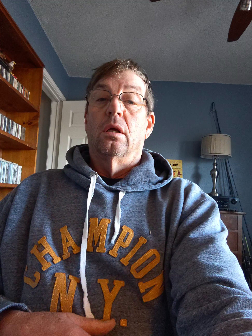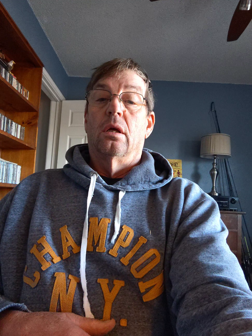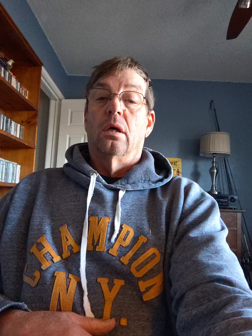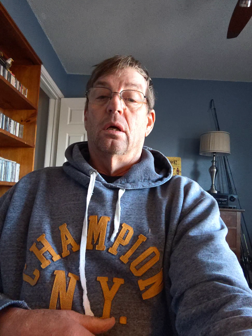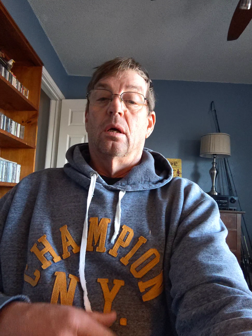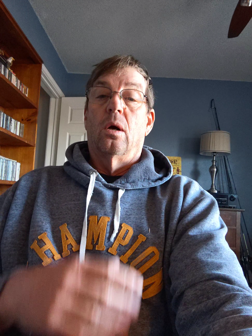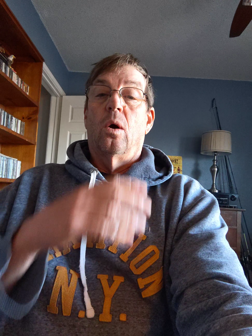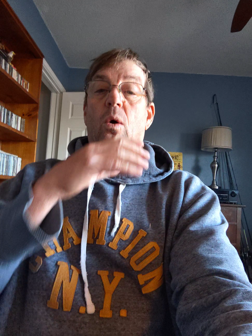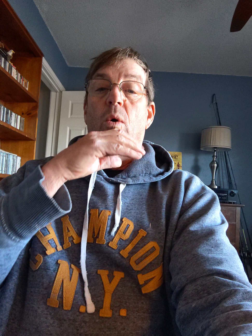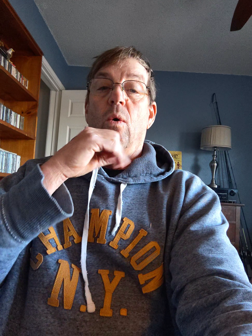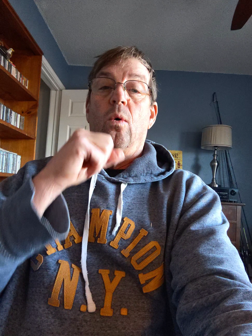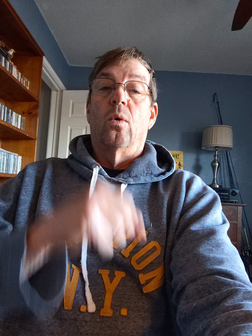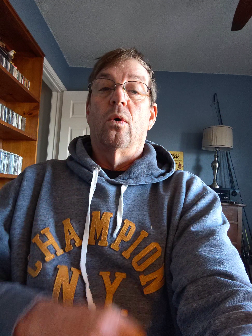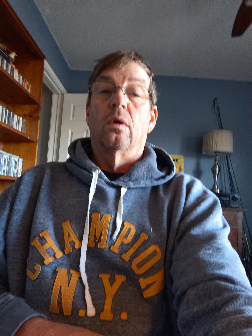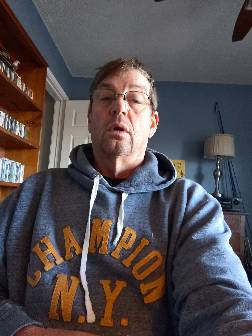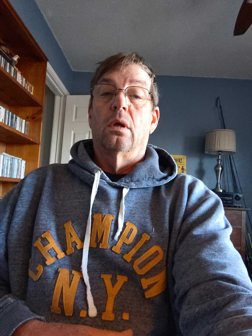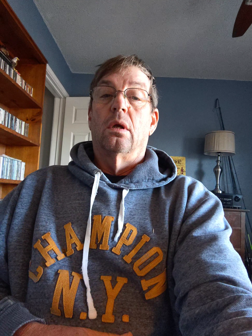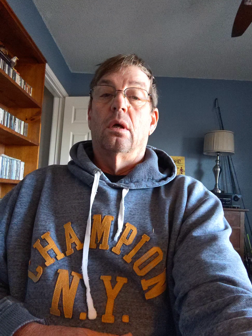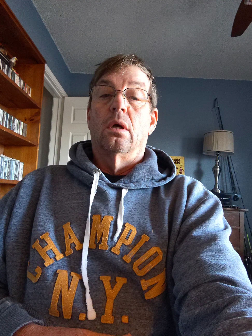old